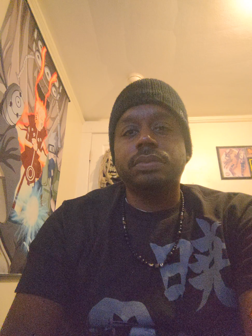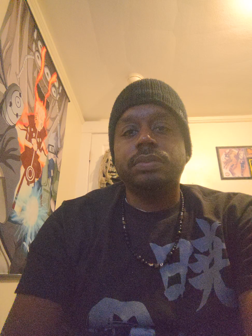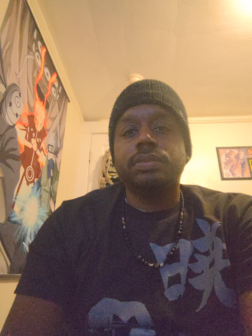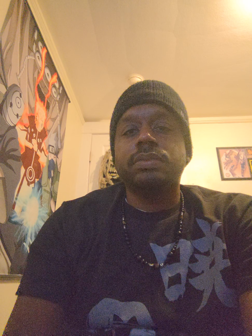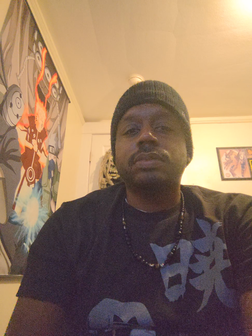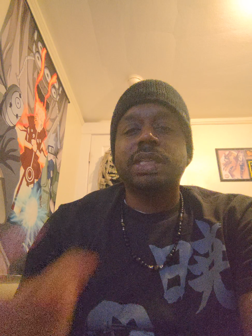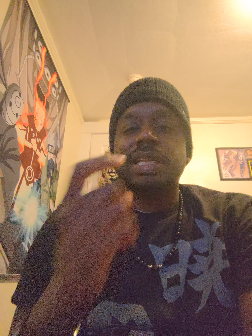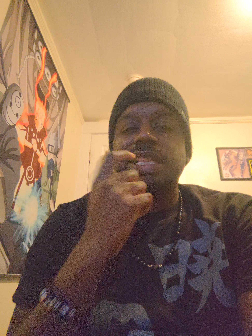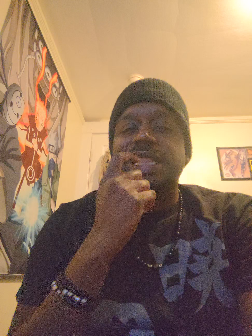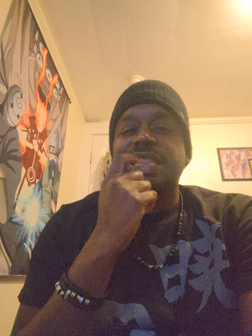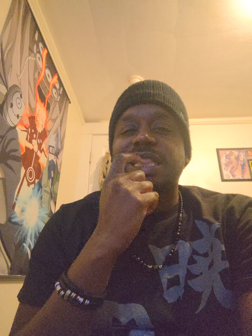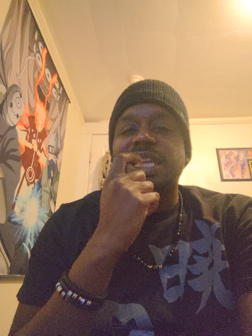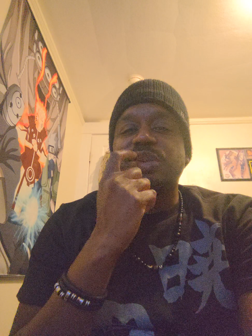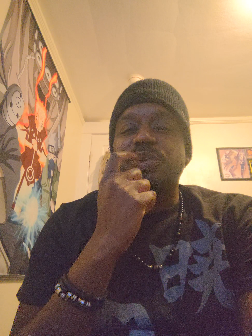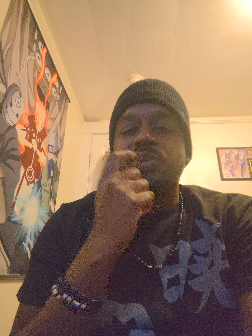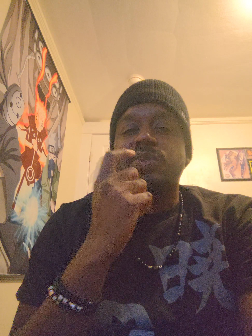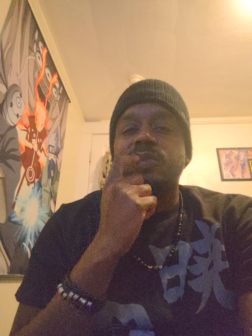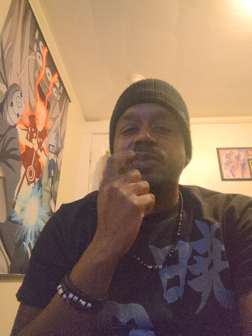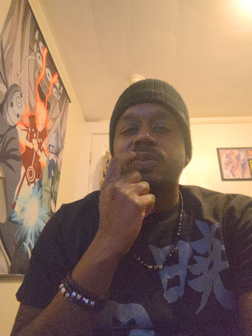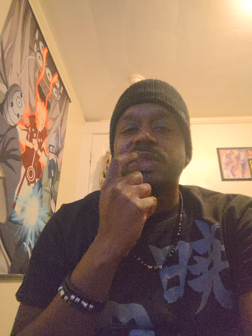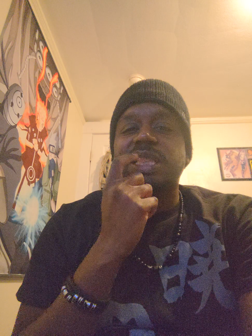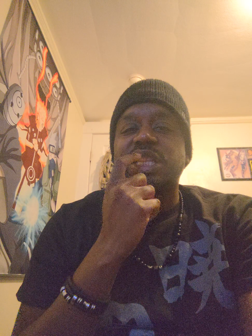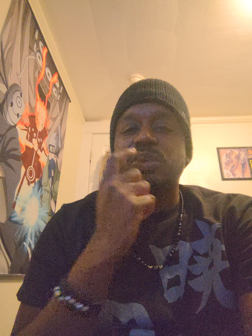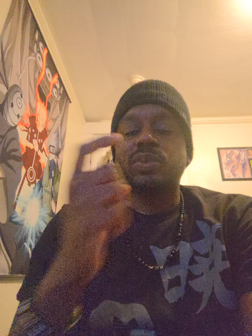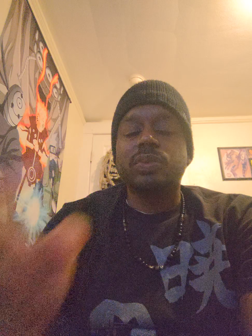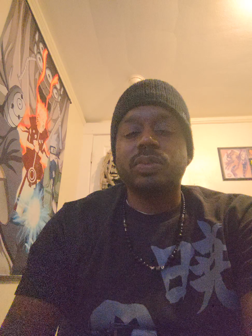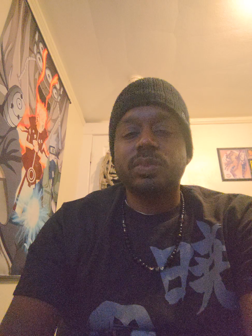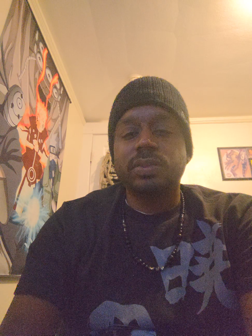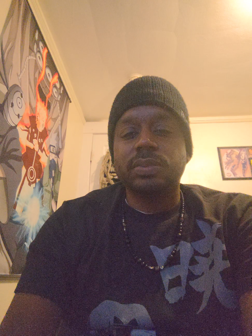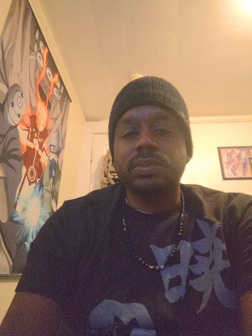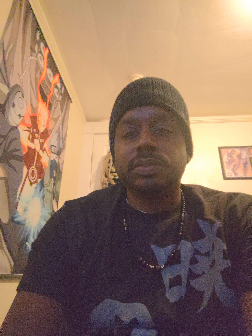tooth